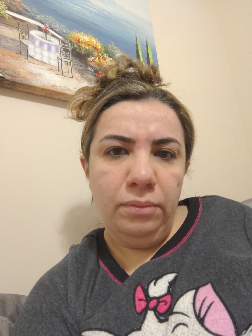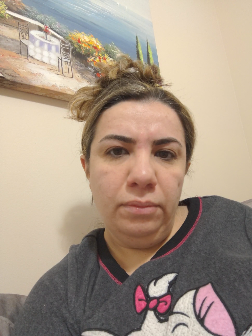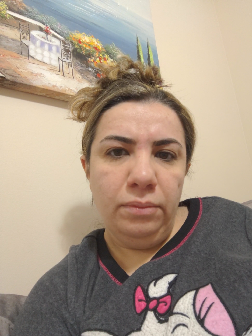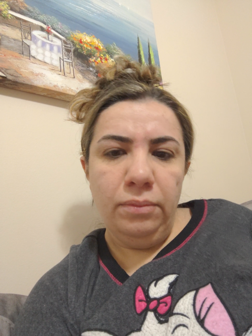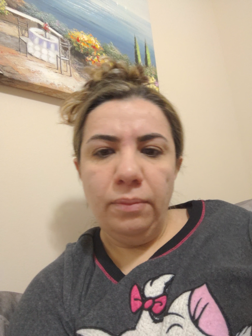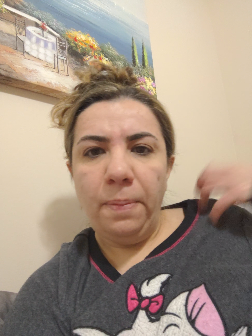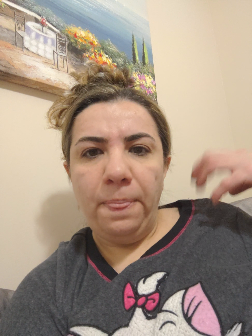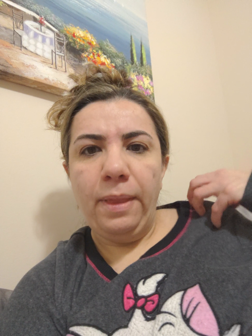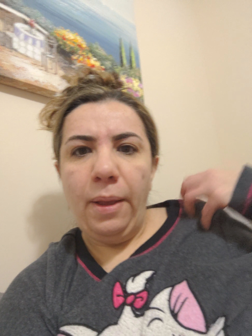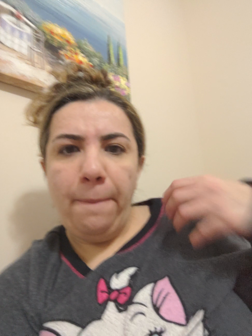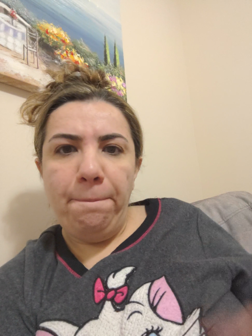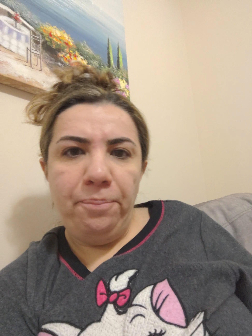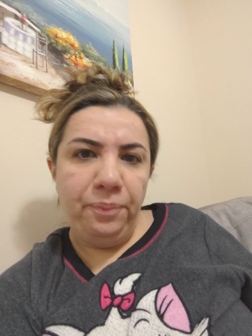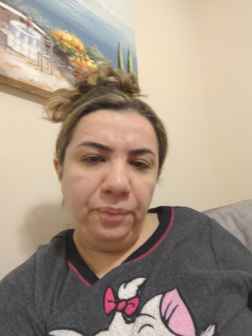outside